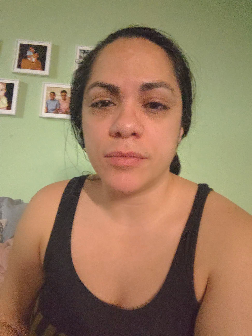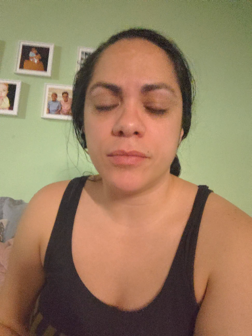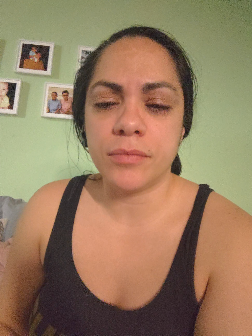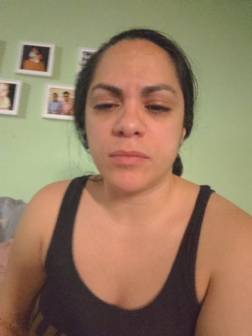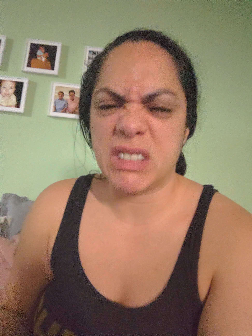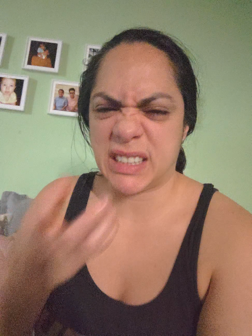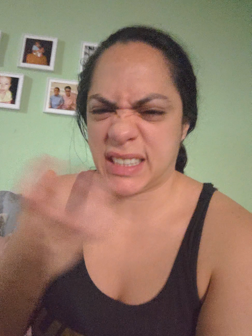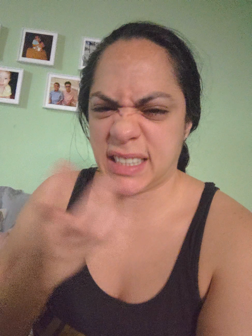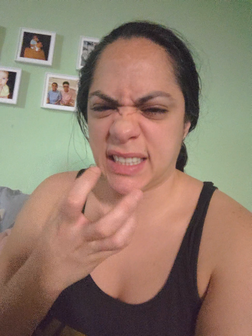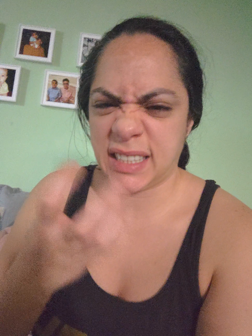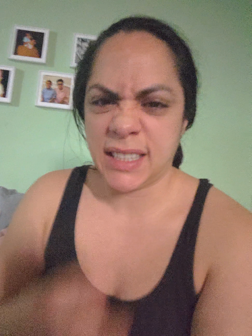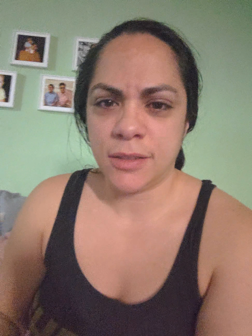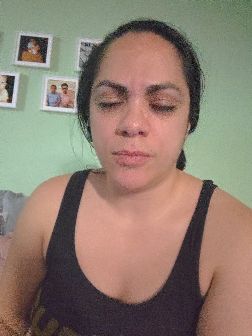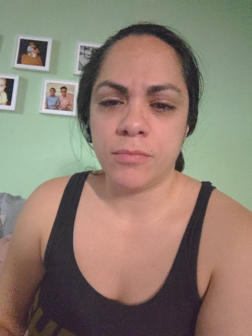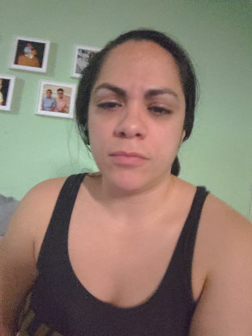yucky